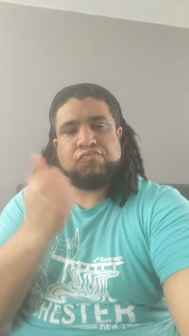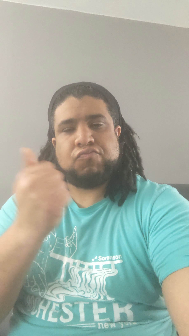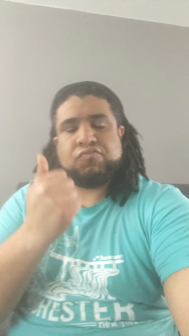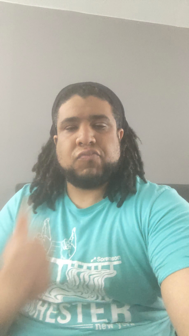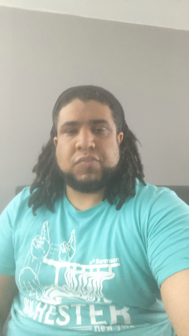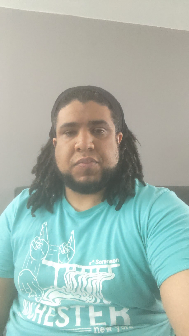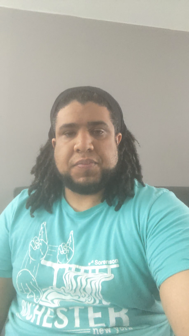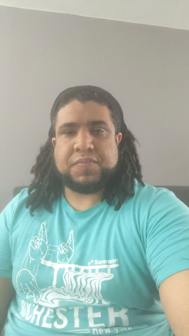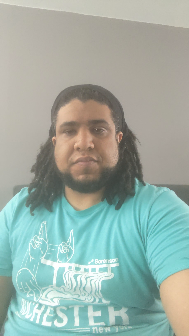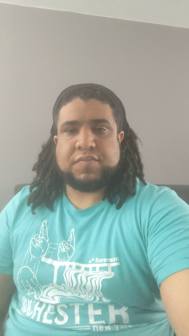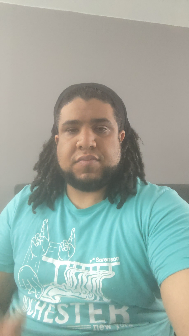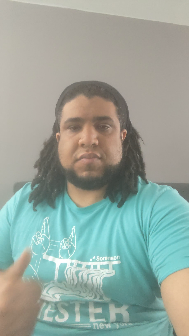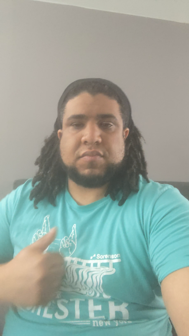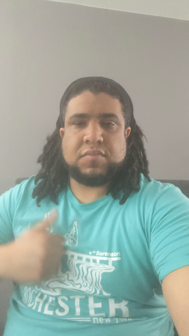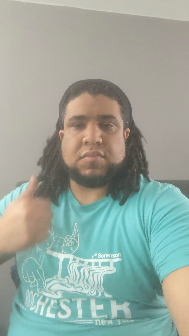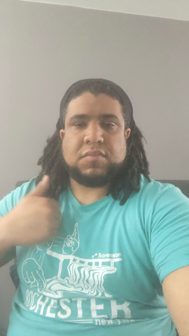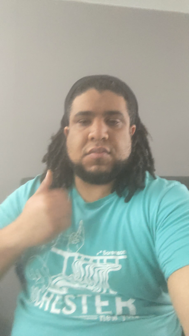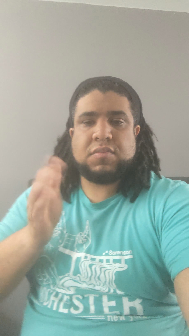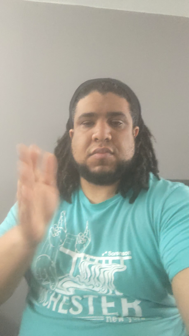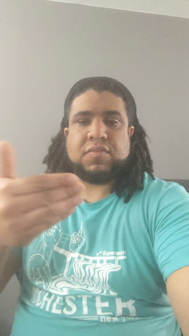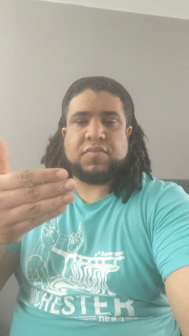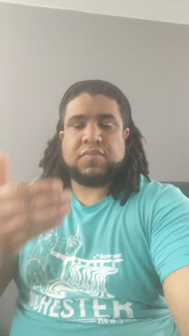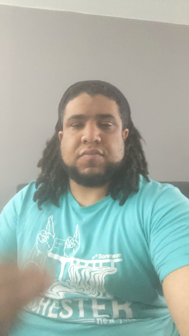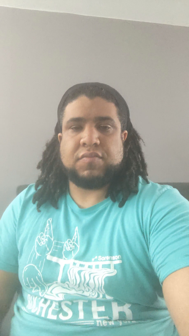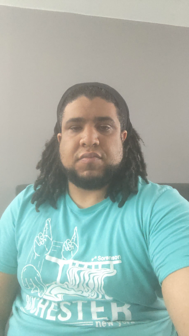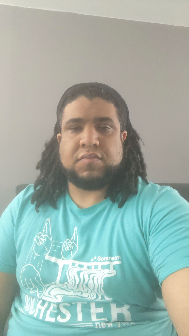living room